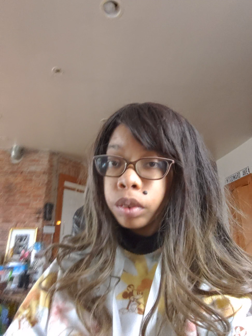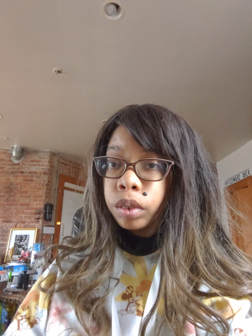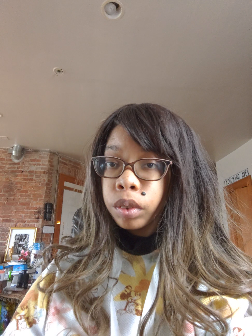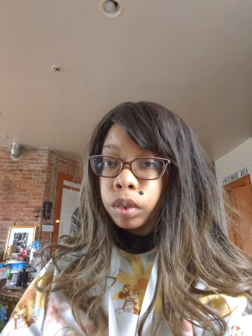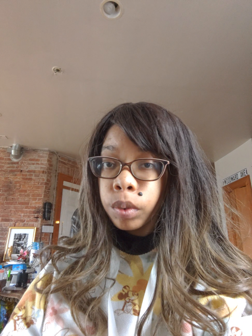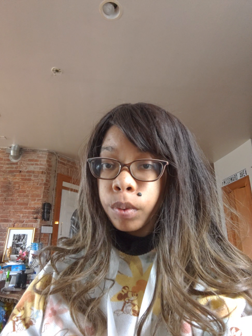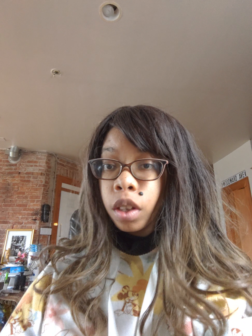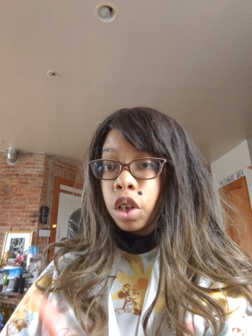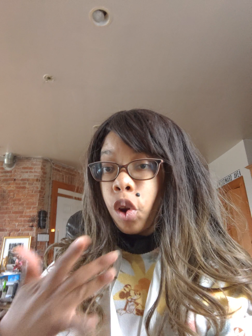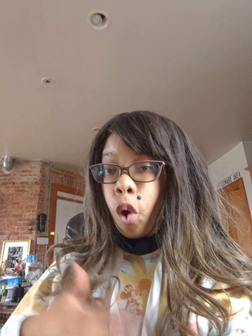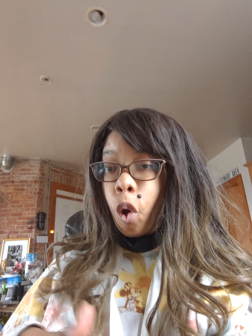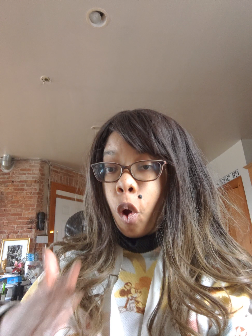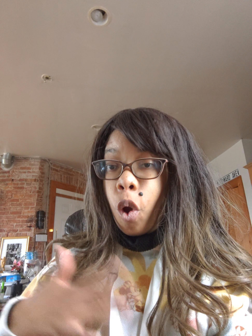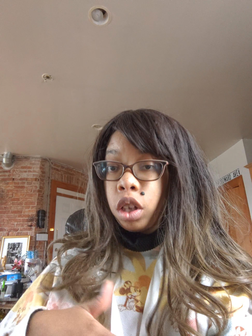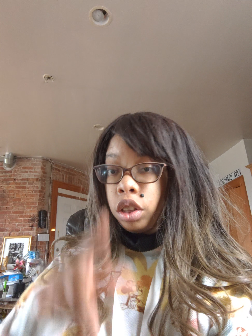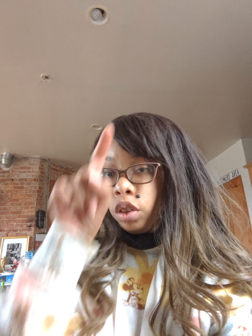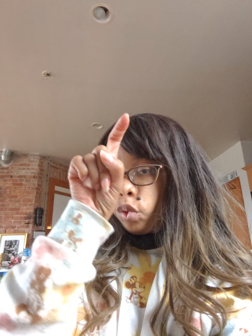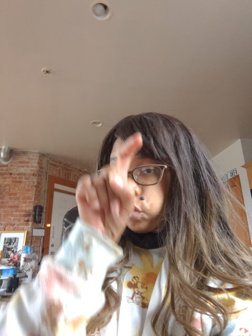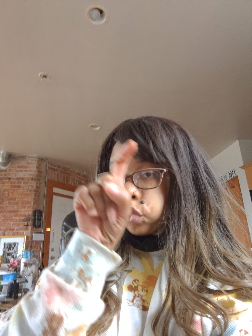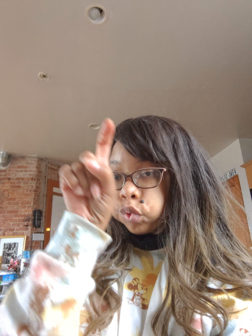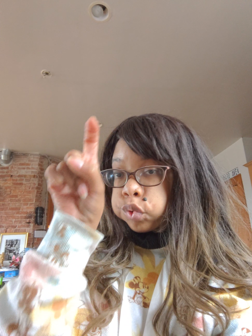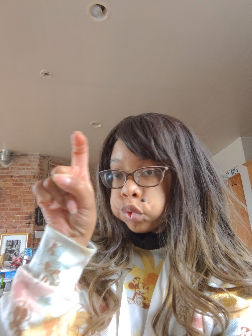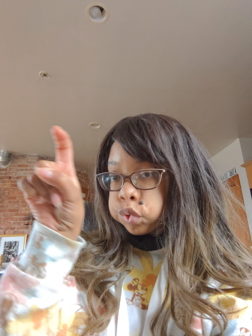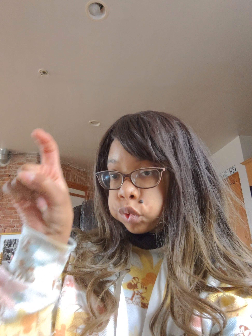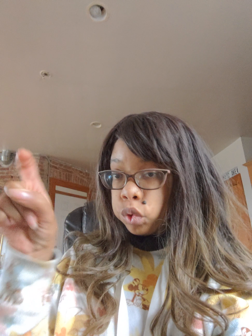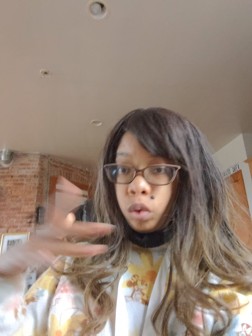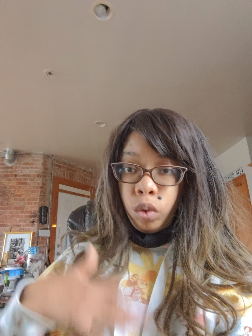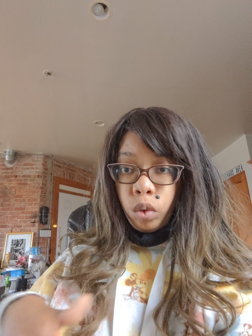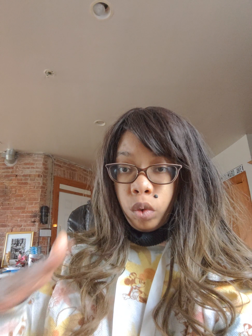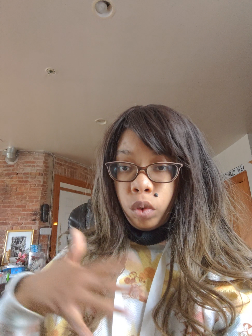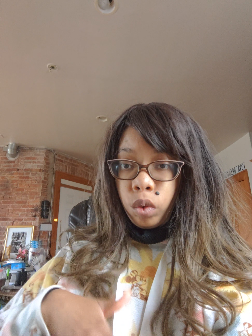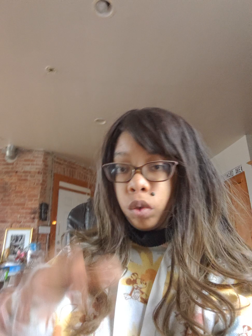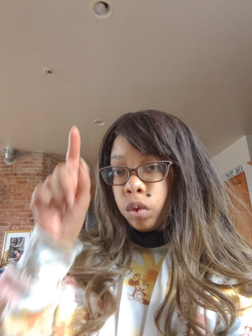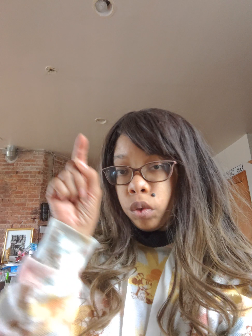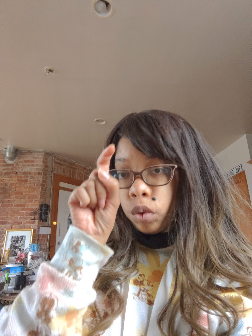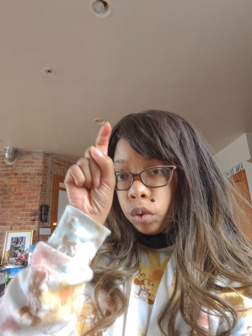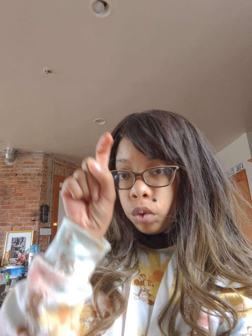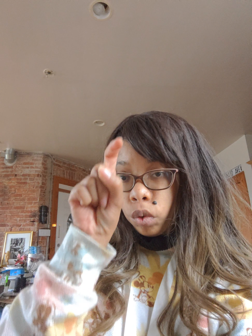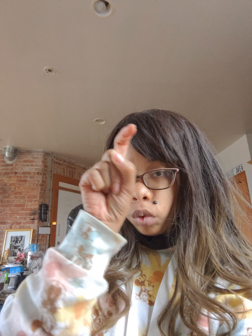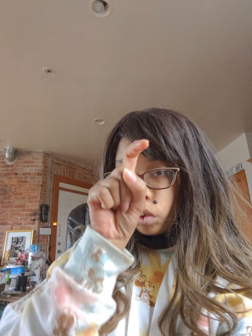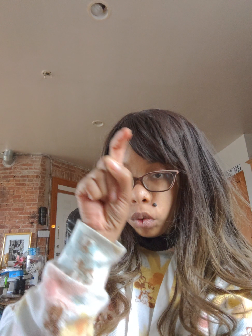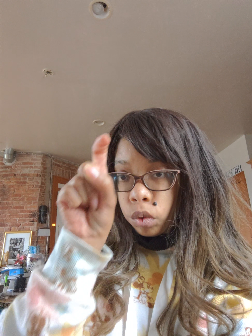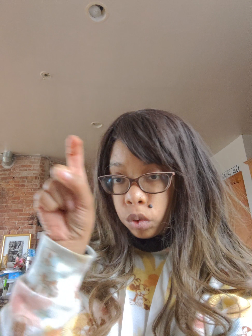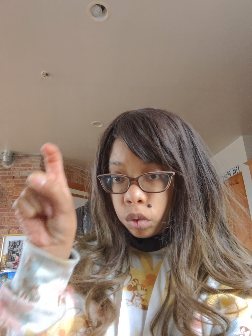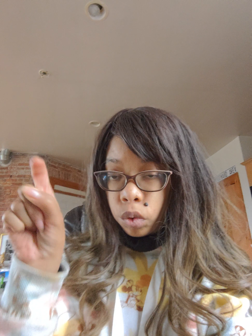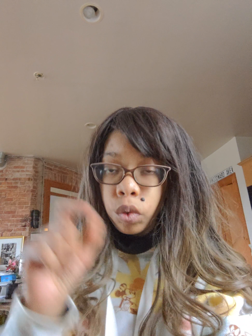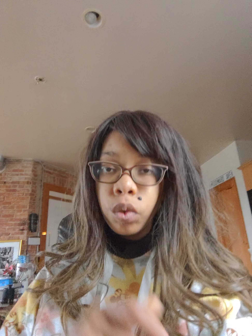closet